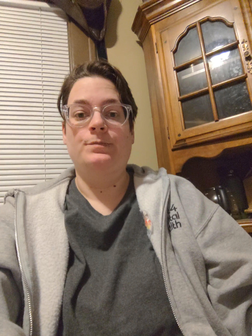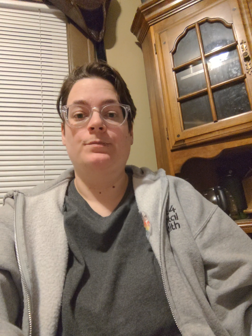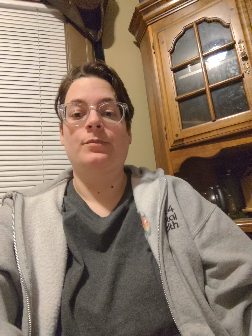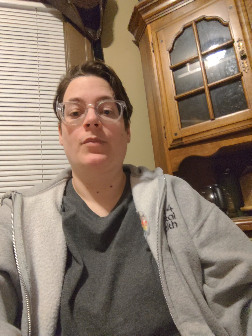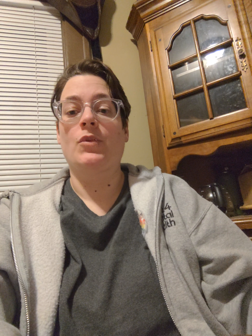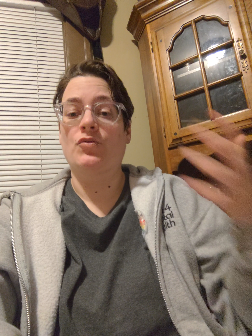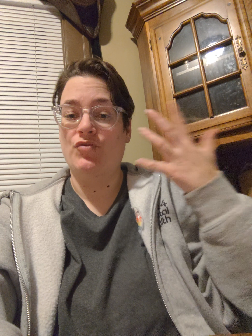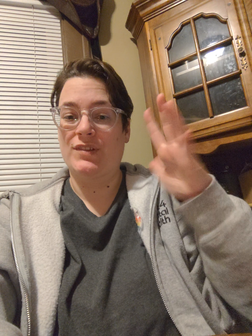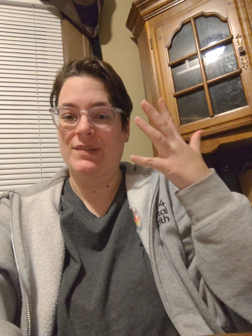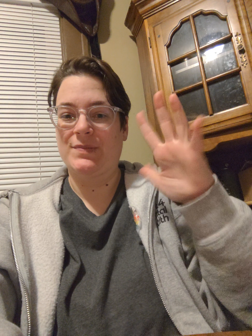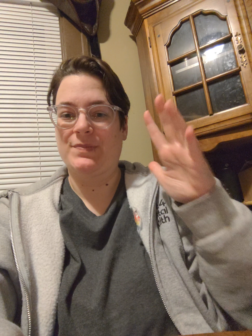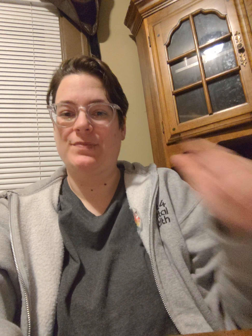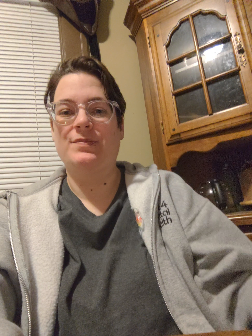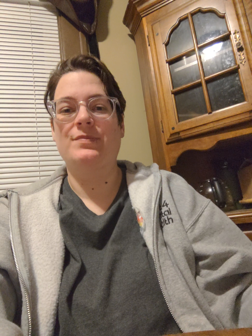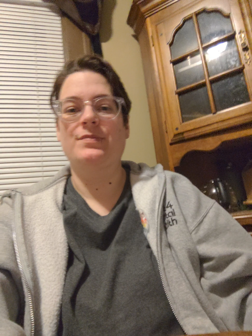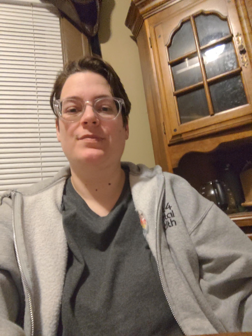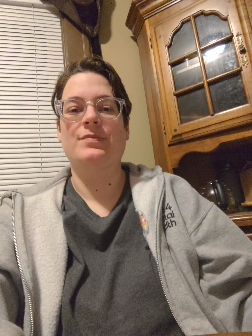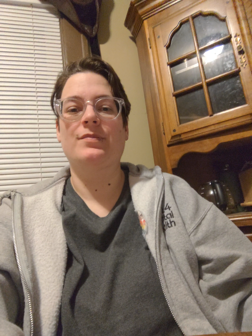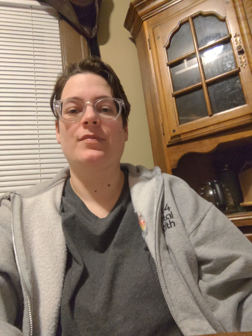tree